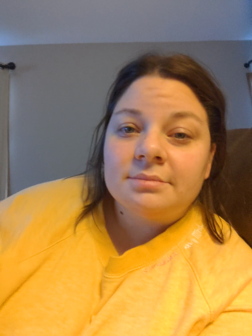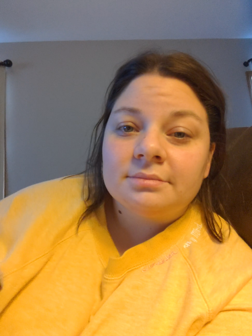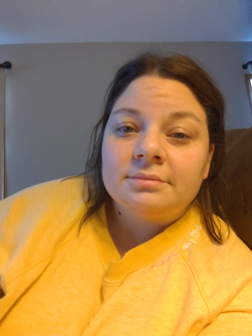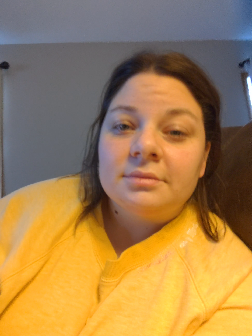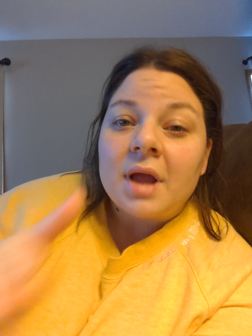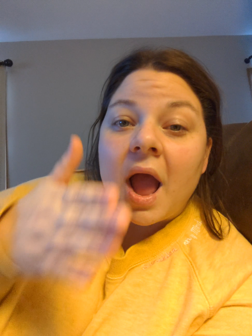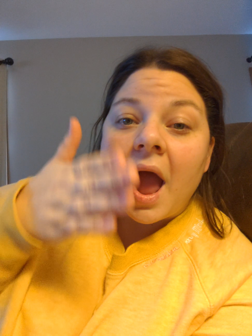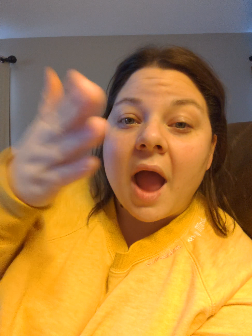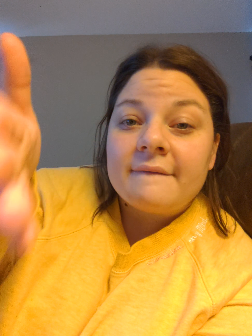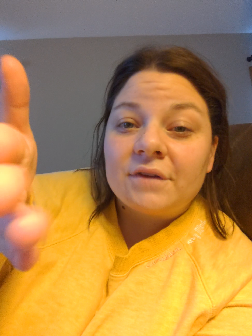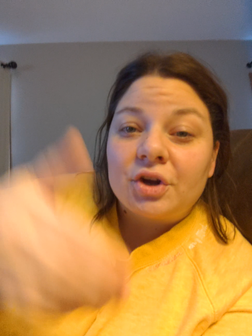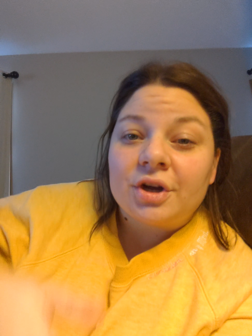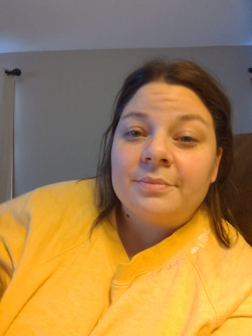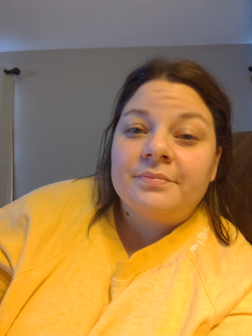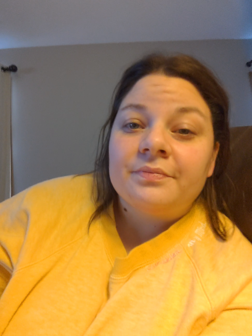after